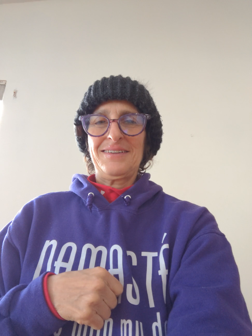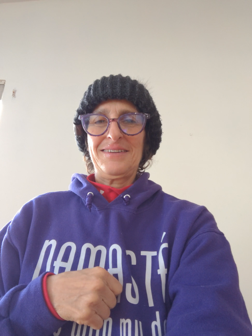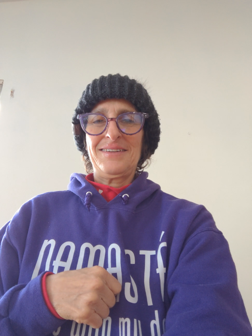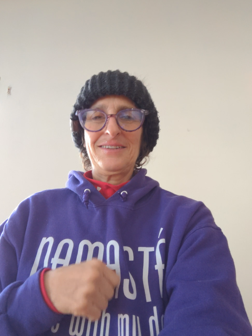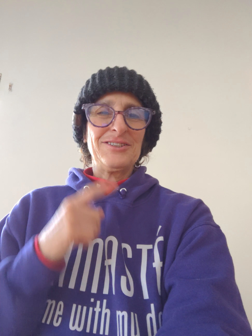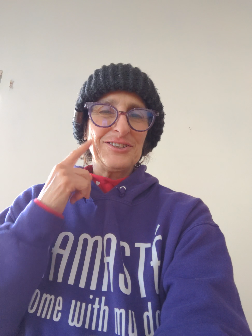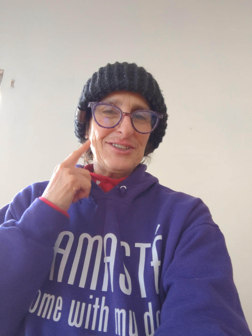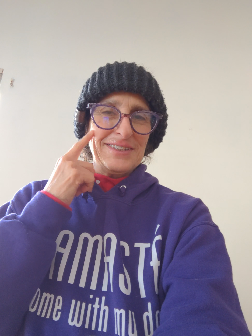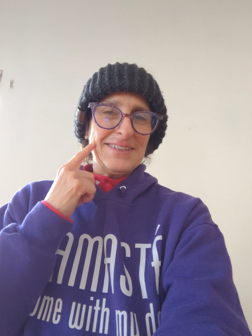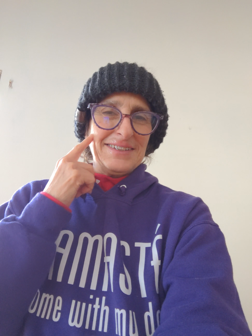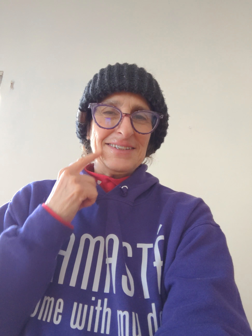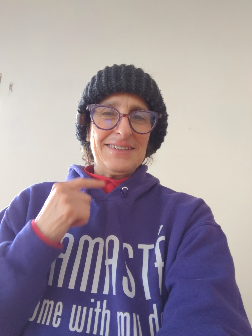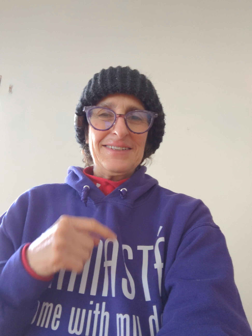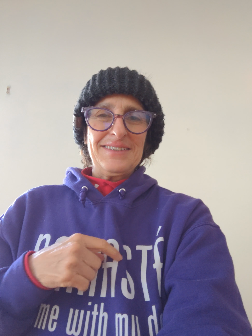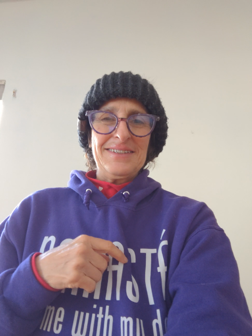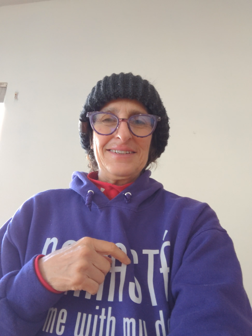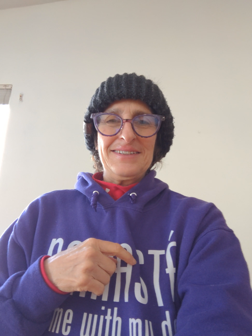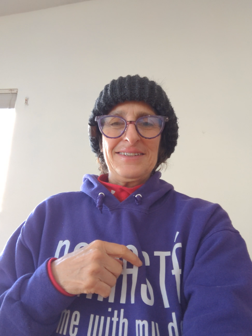cheek